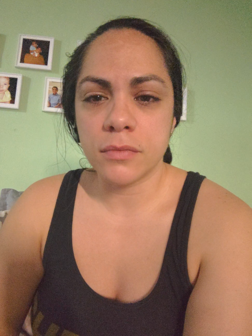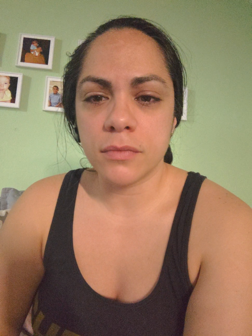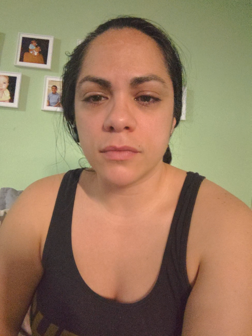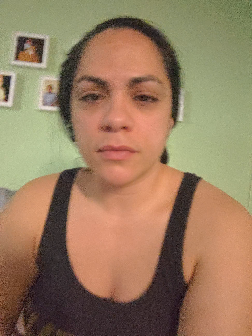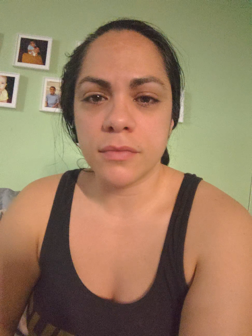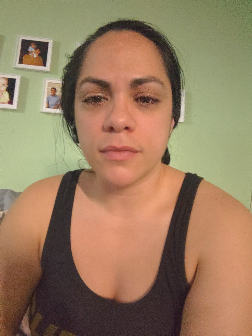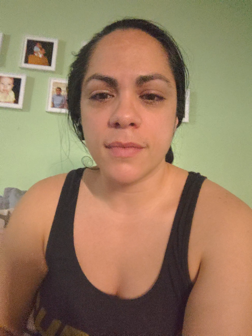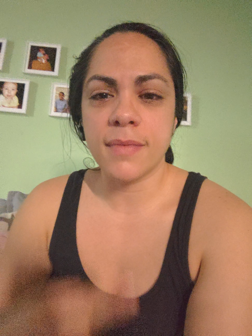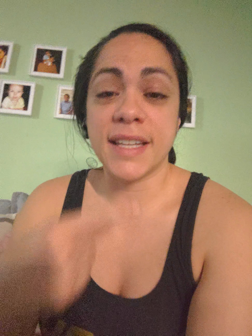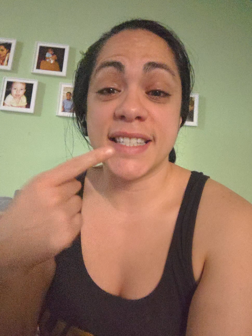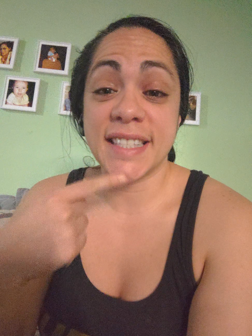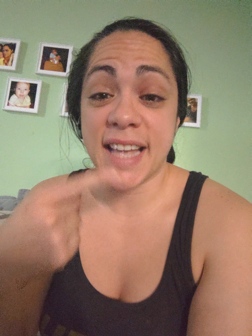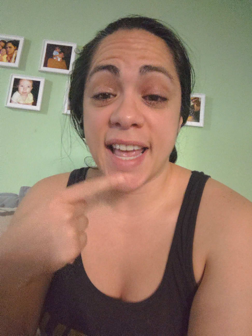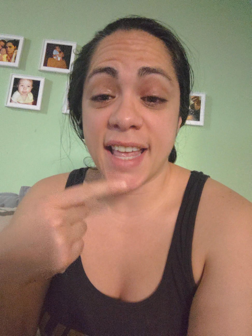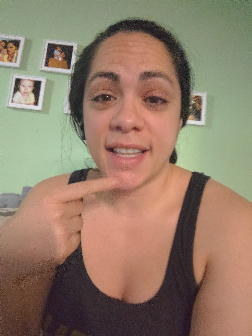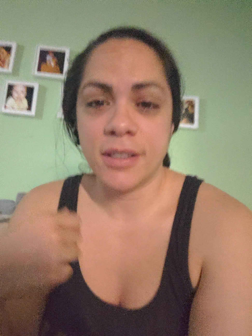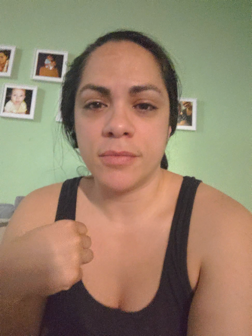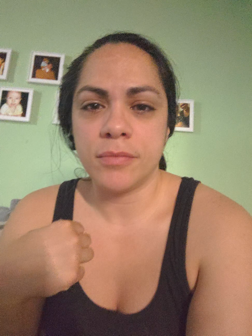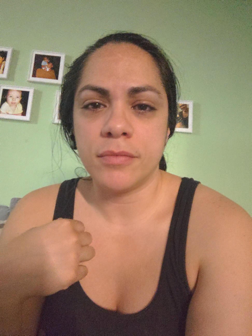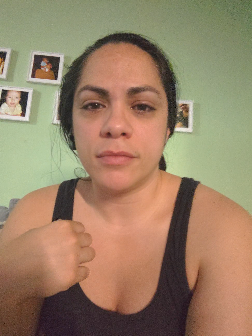say